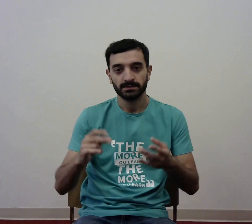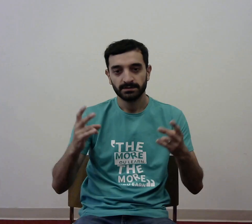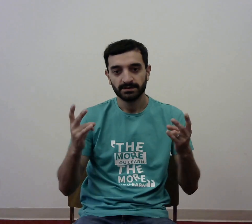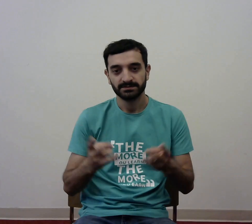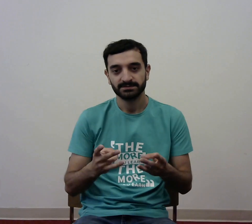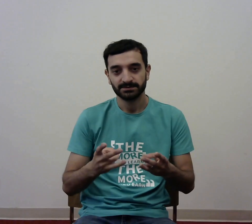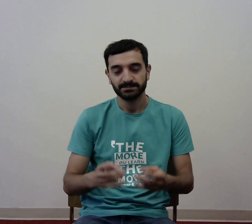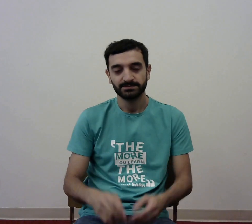lazım